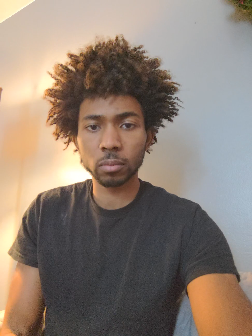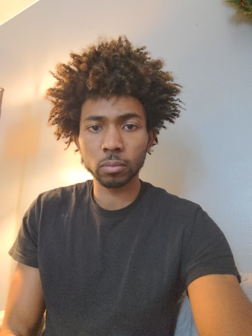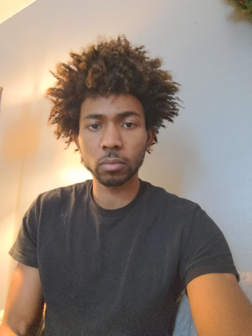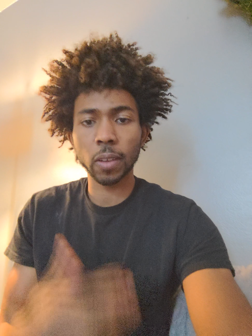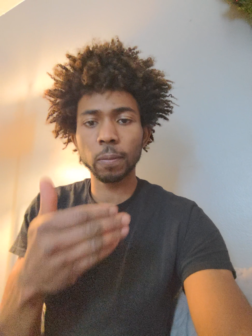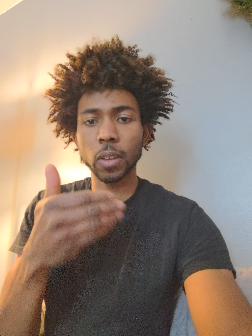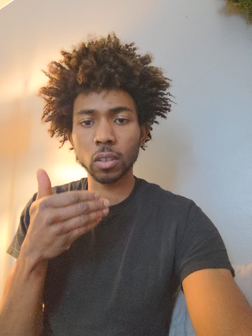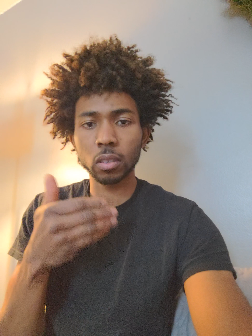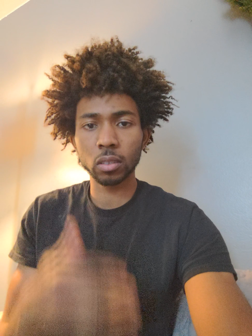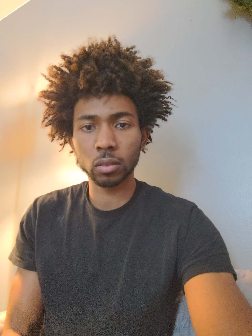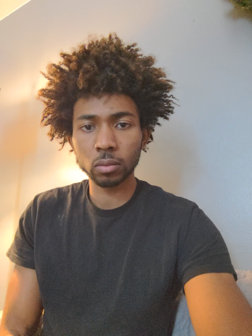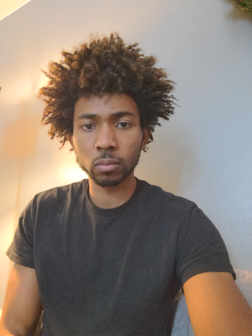before